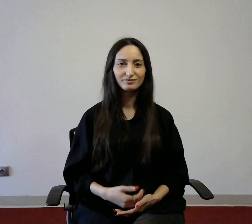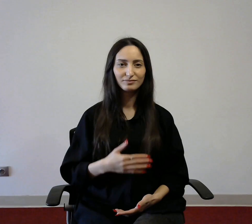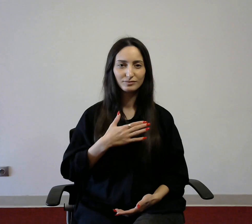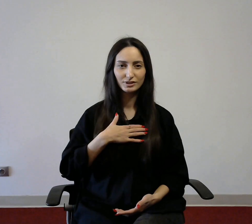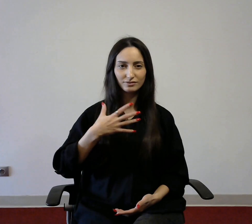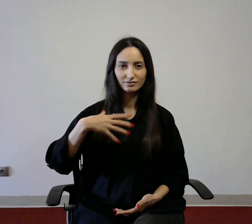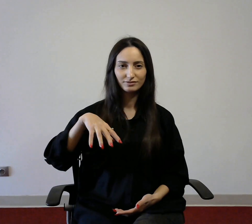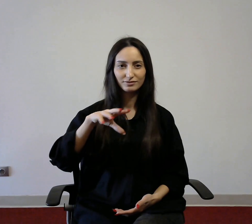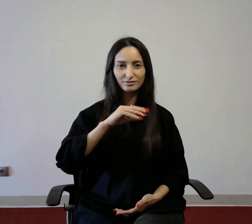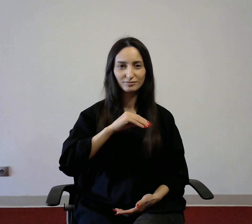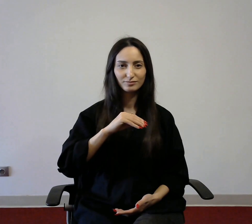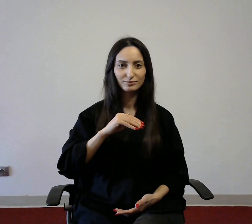biz